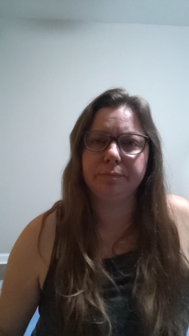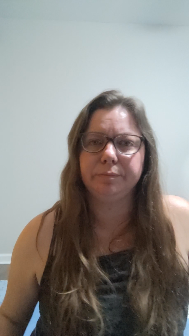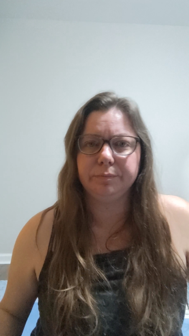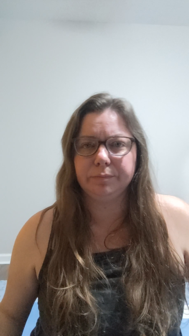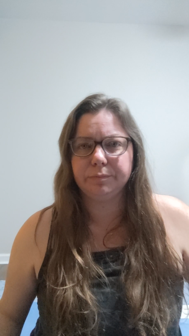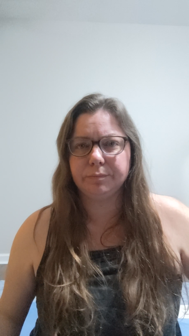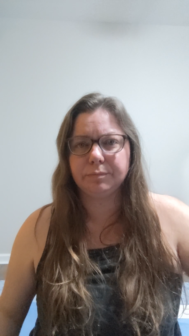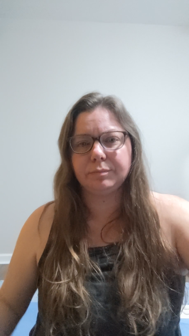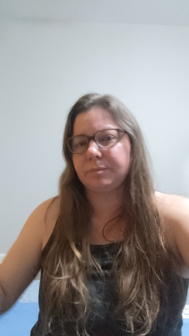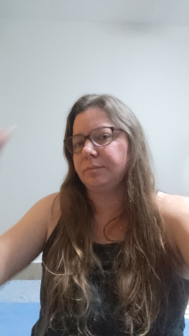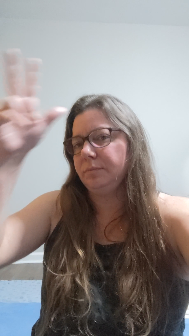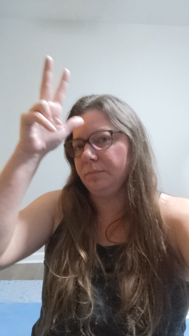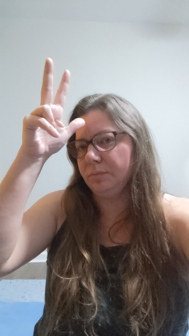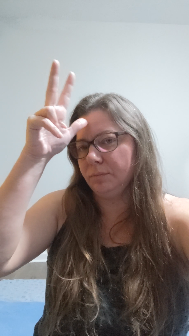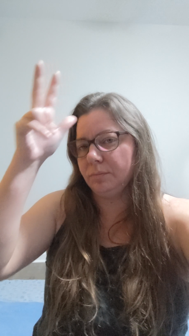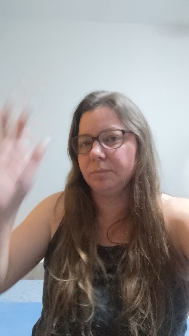rooster